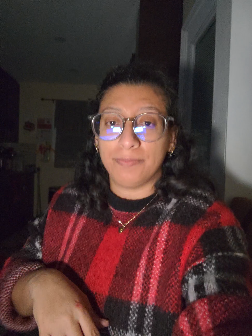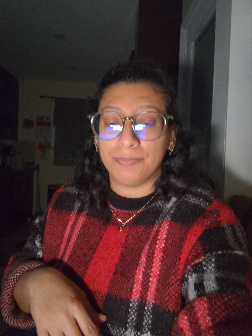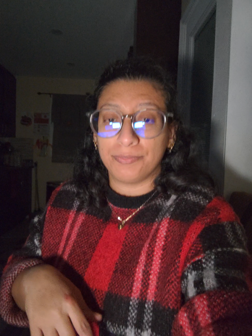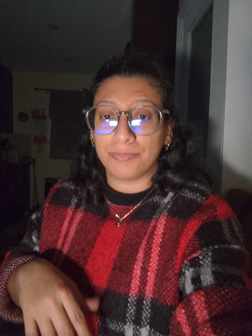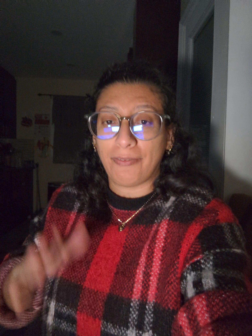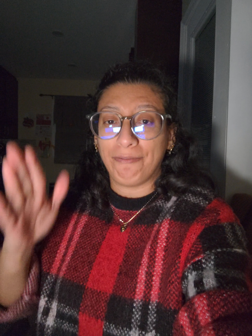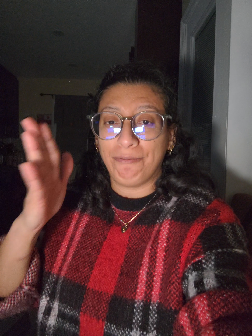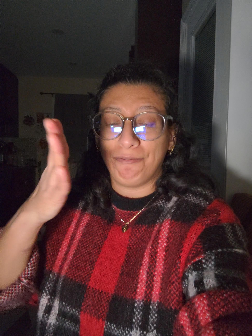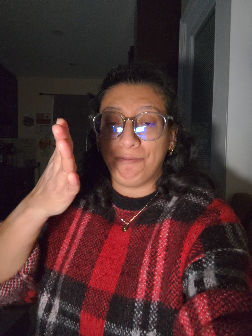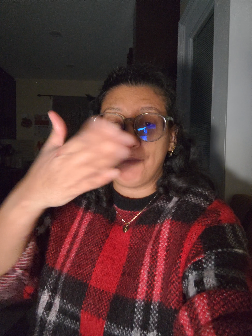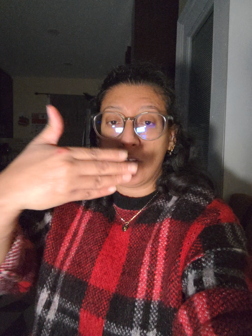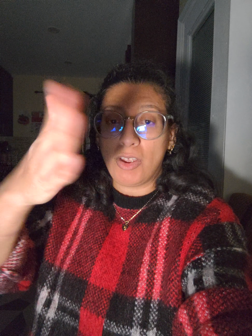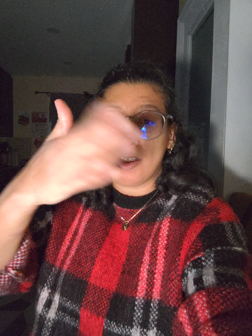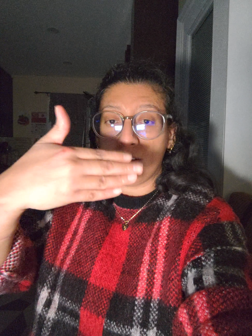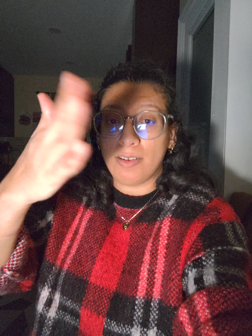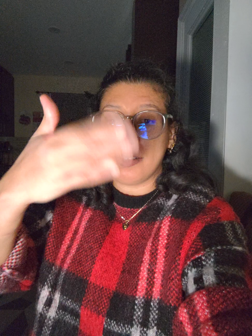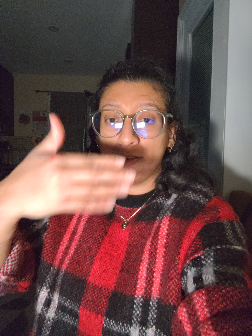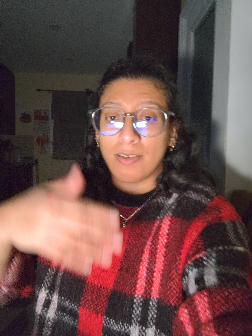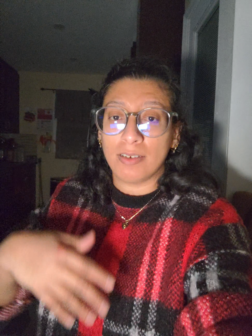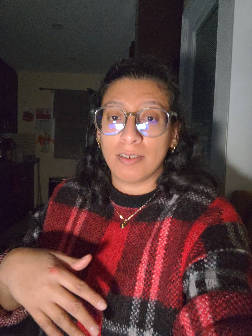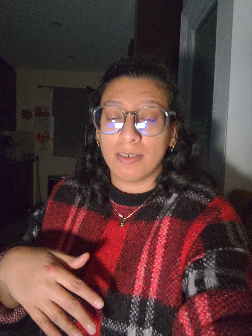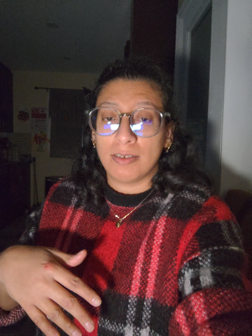flag